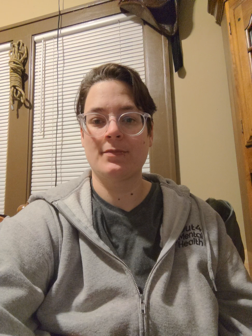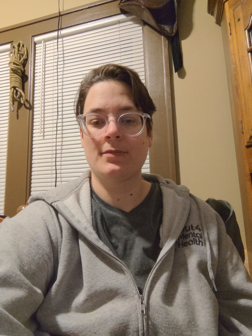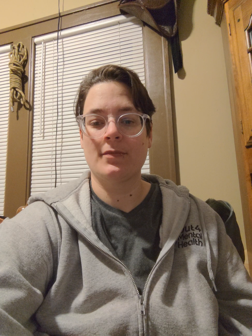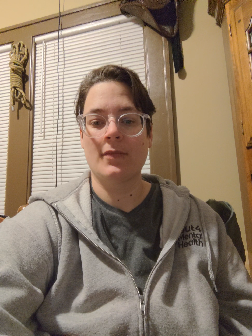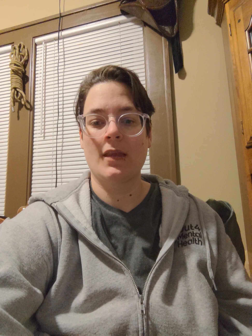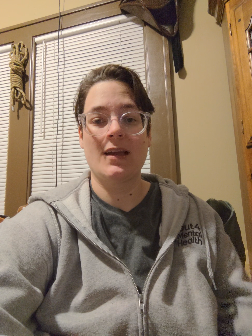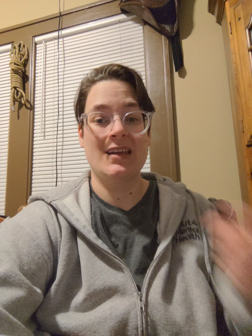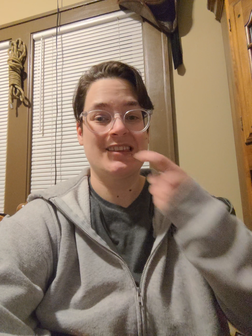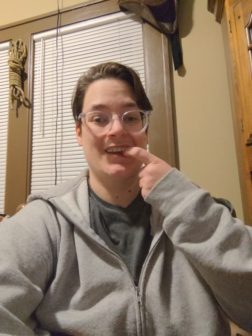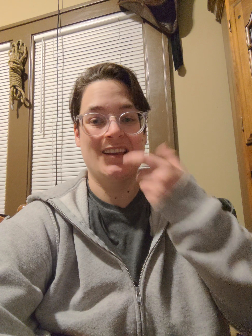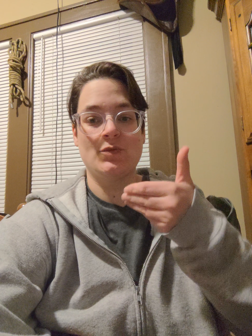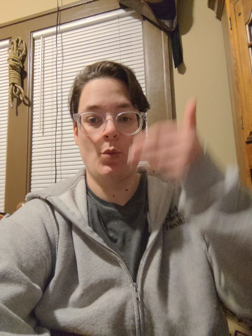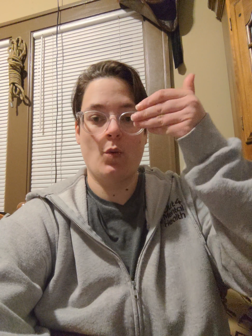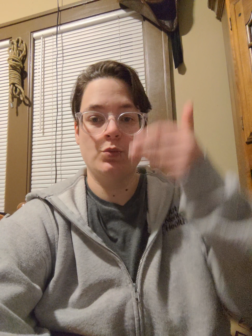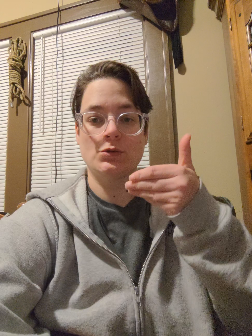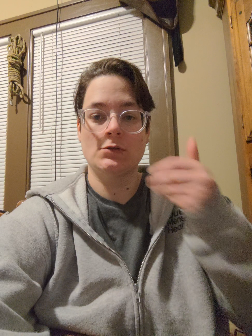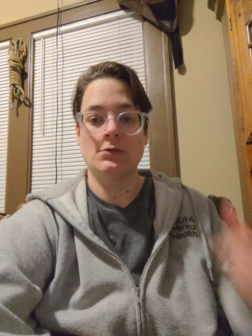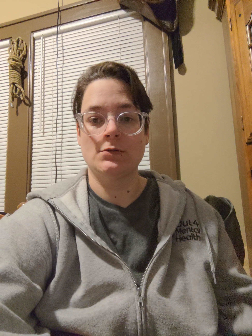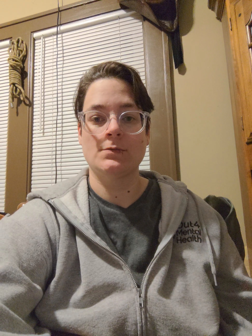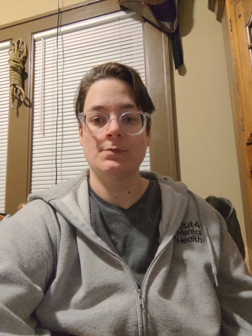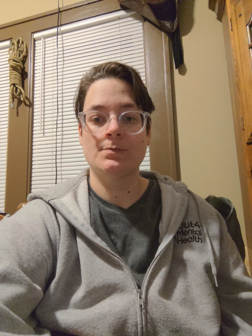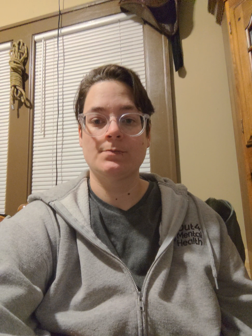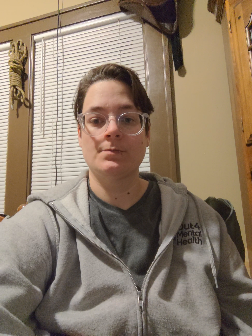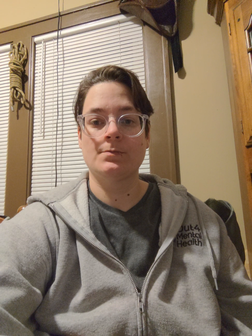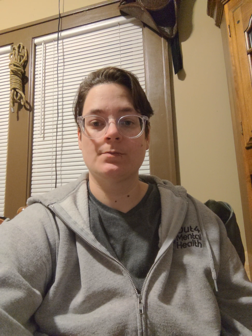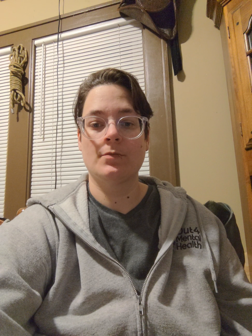window